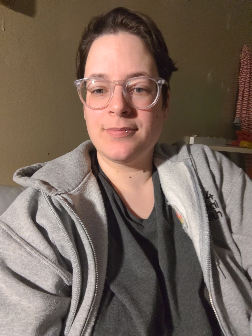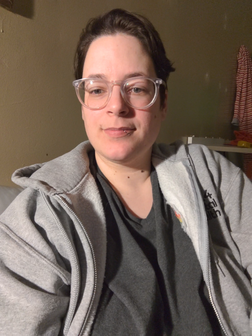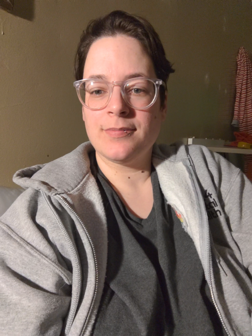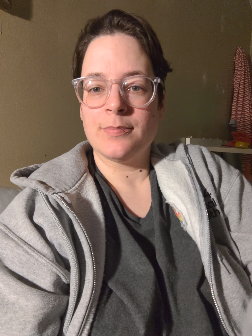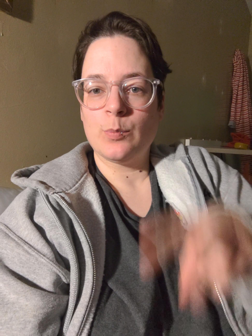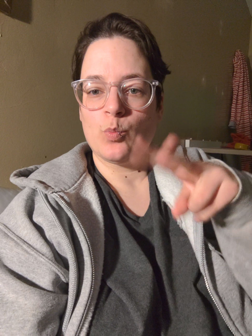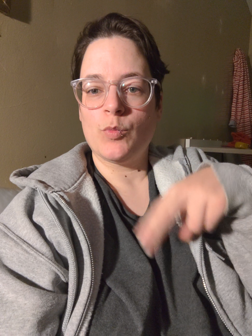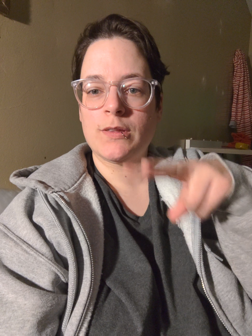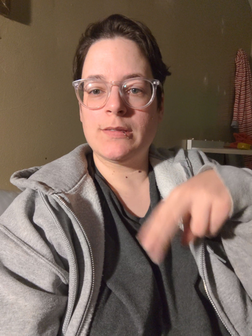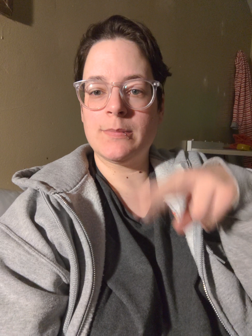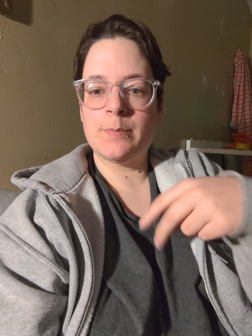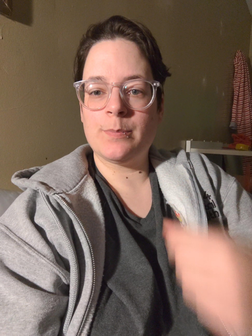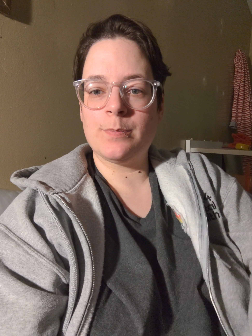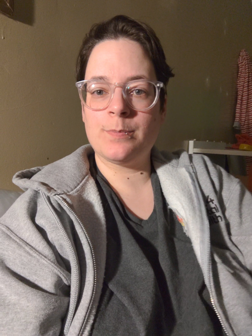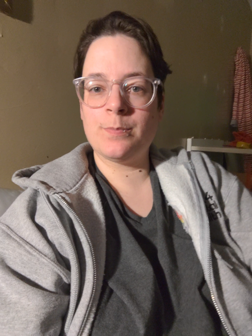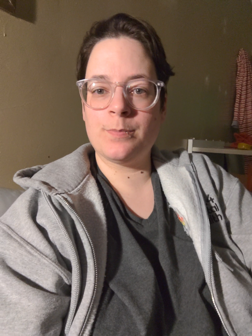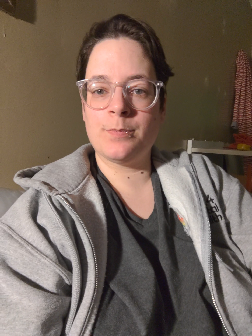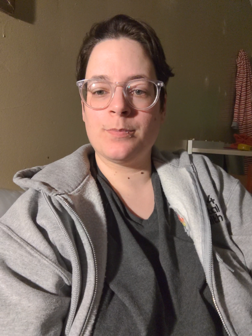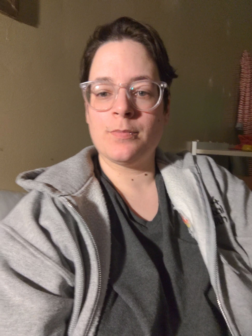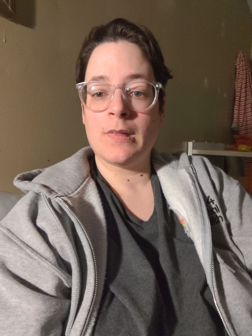read